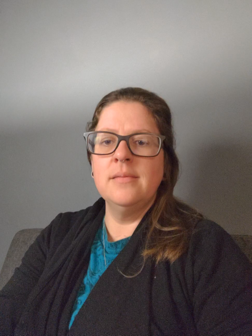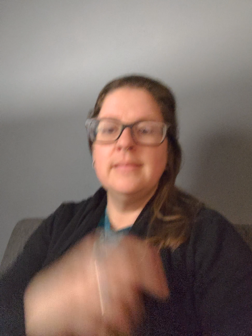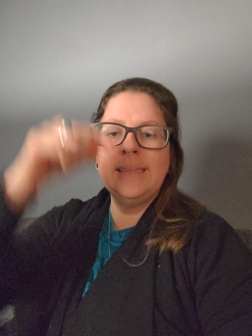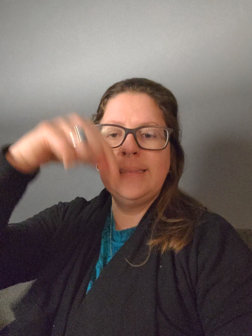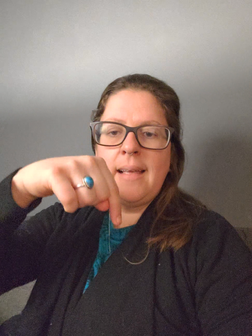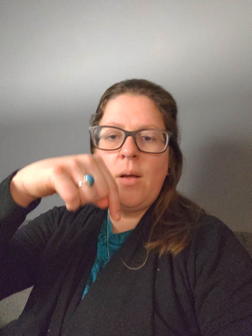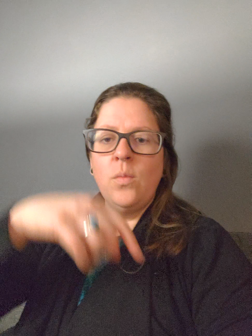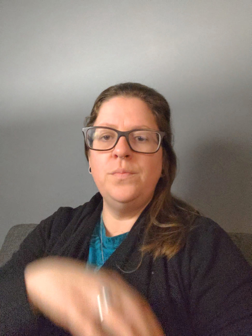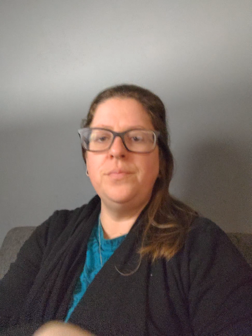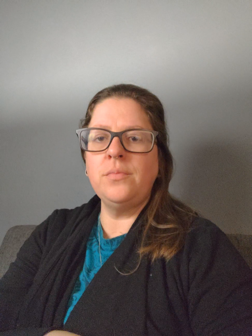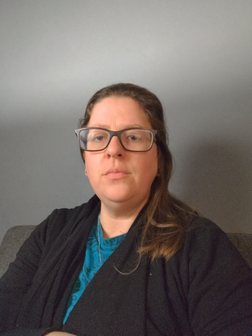down